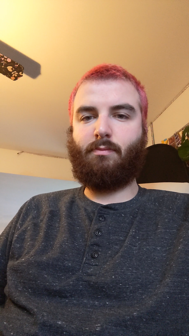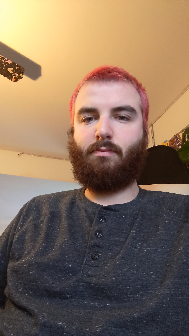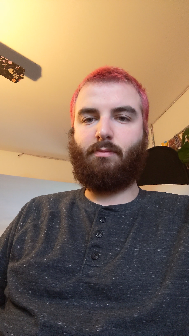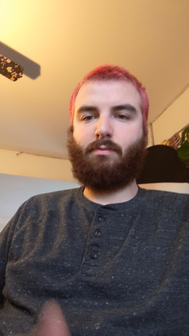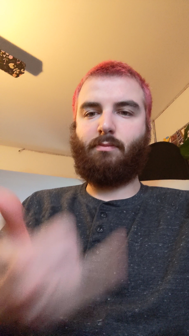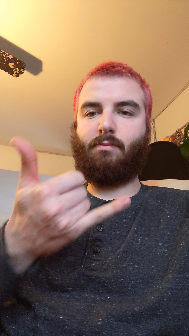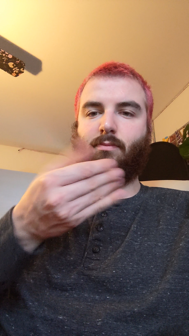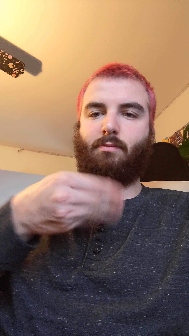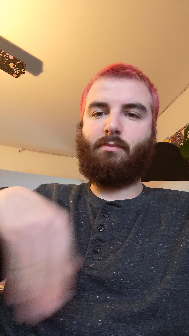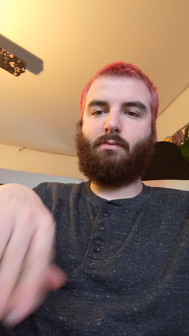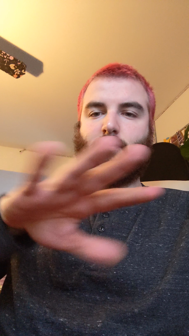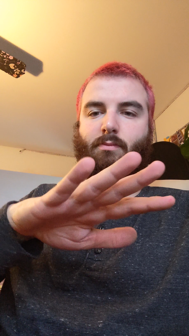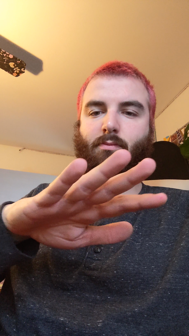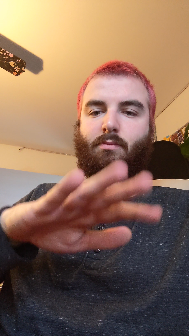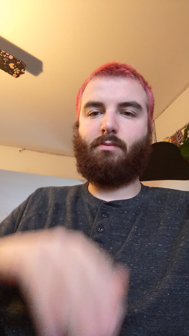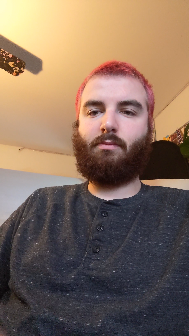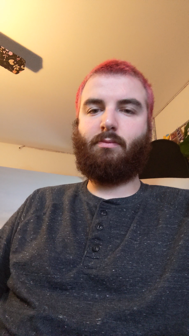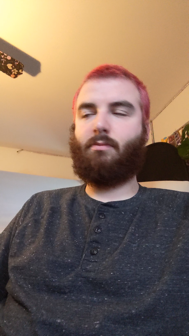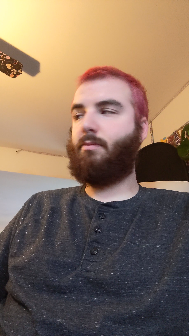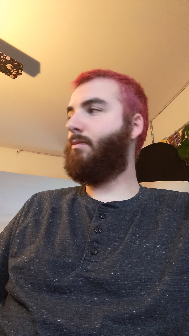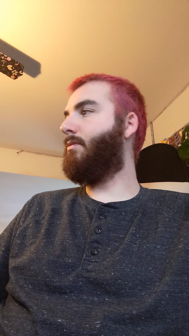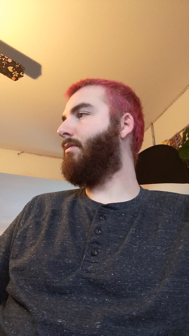playground